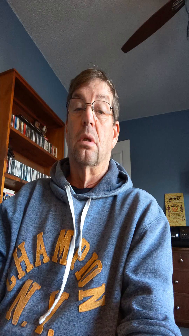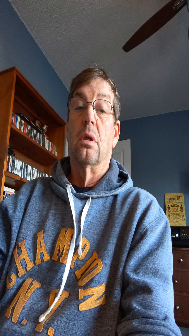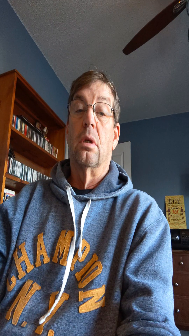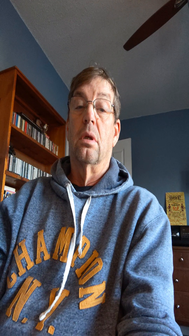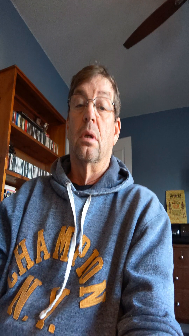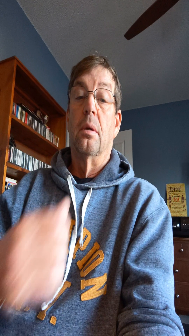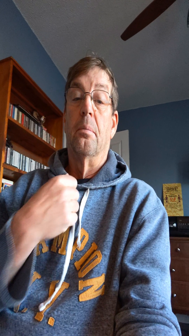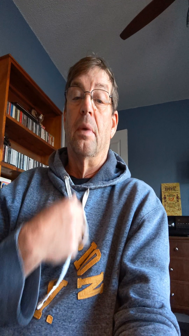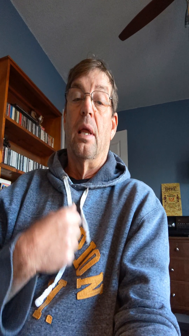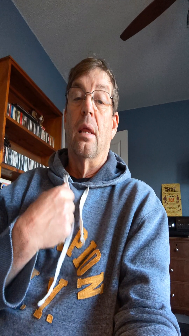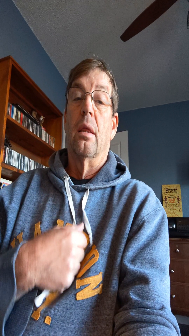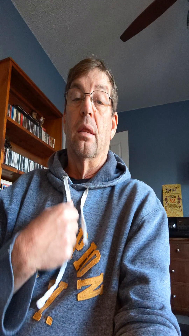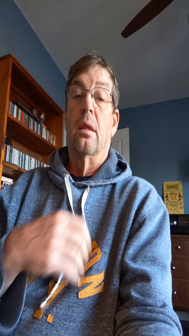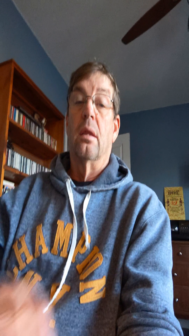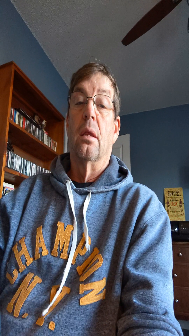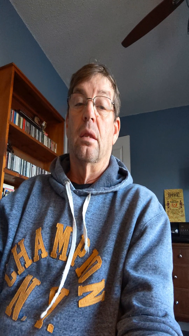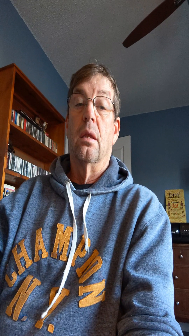bath